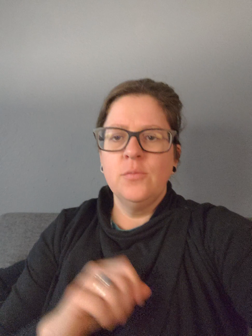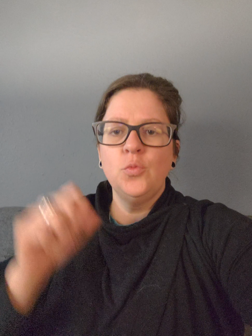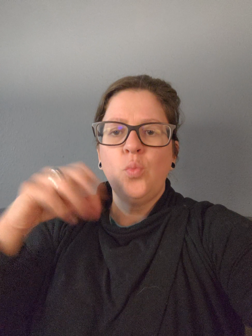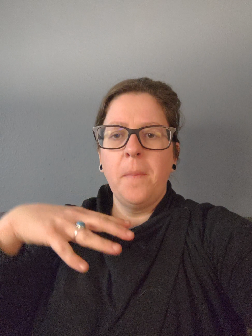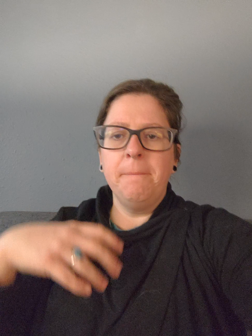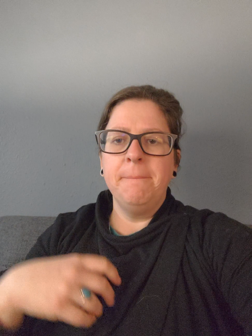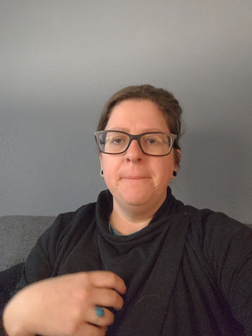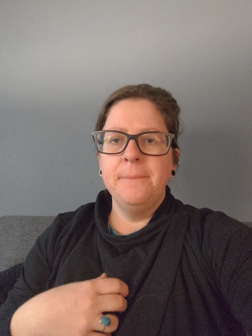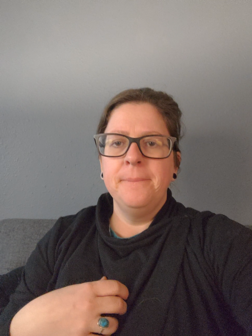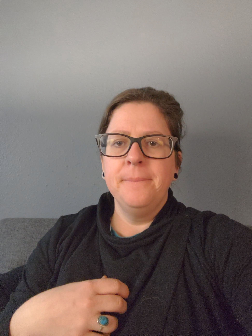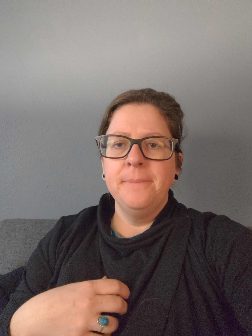drop